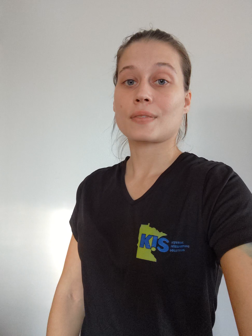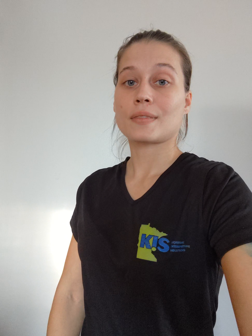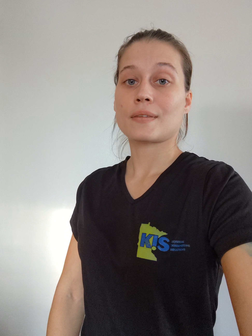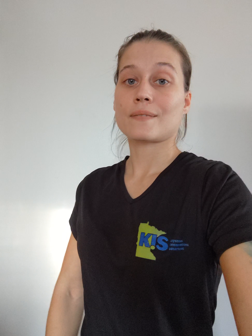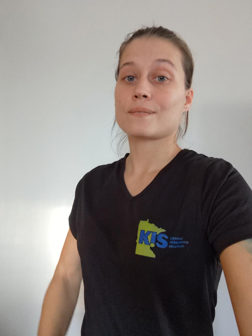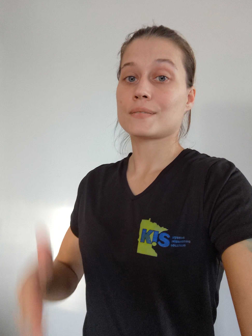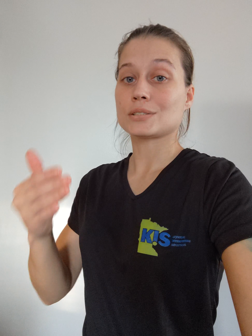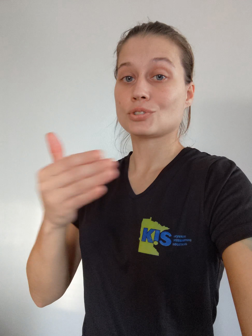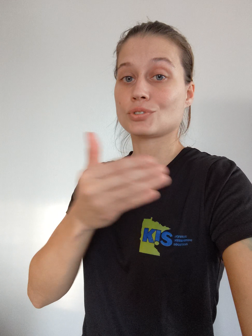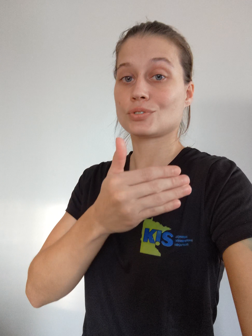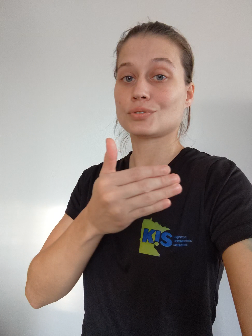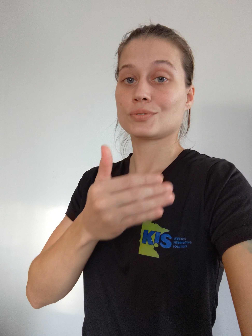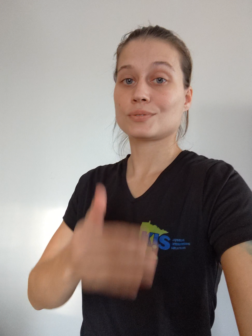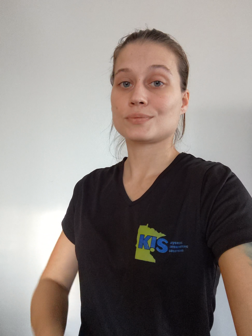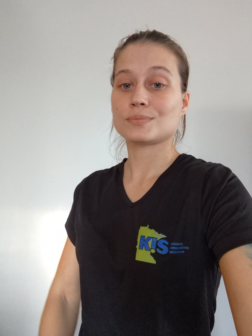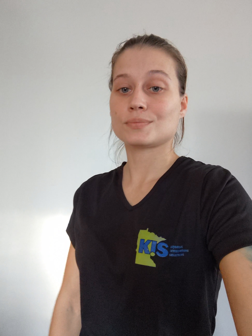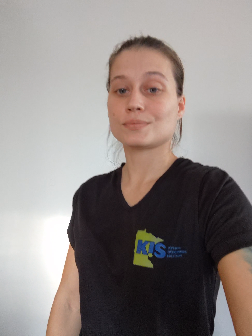fish